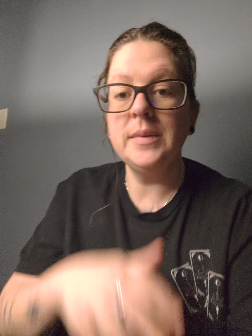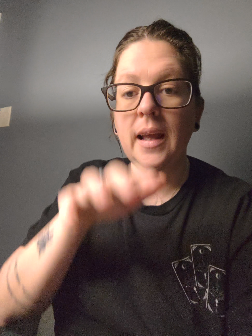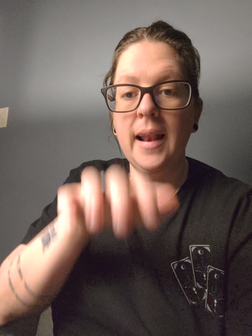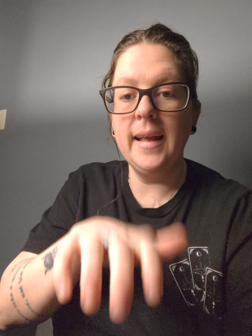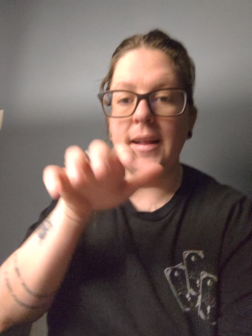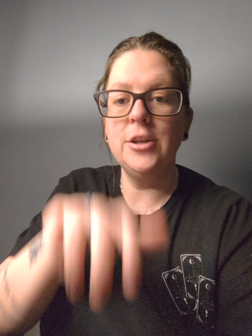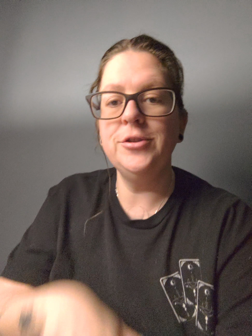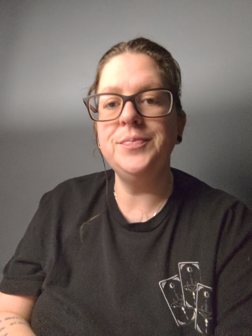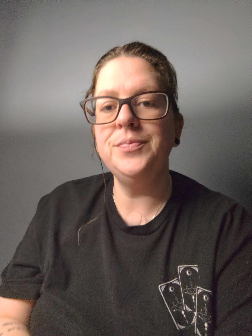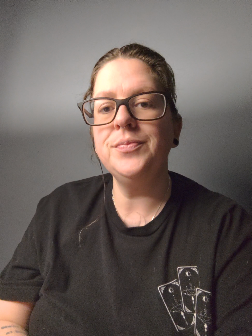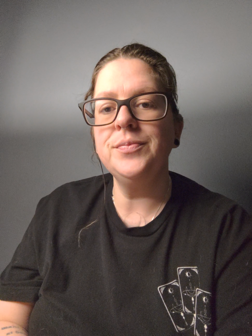alligator